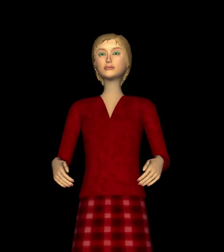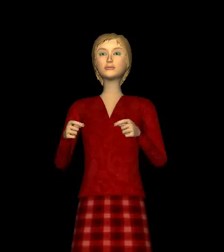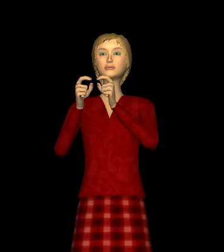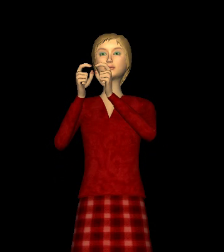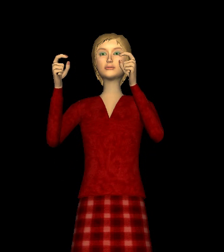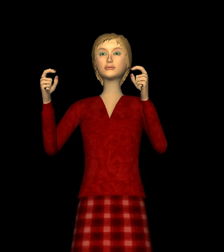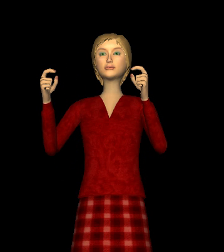شركة